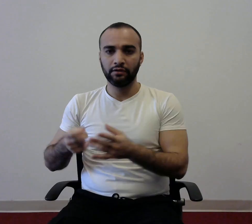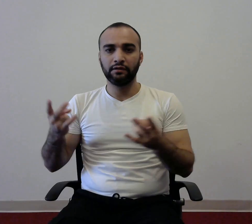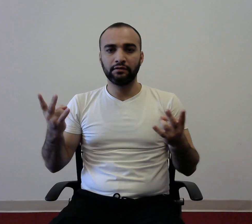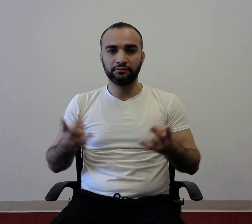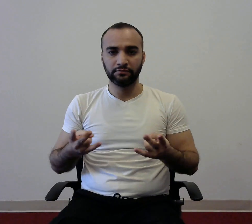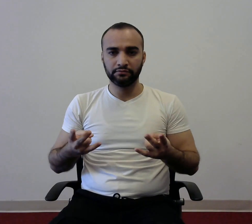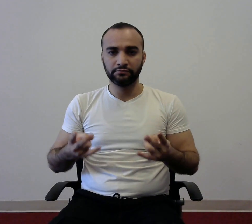lazım